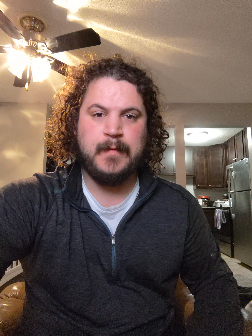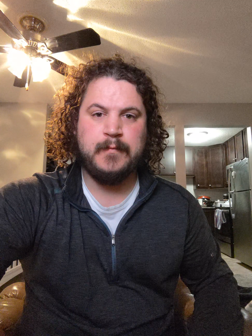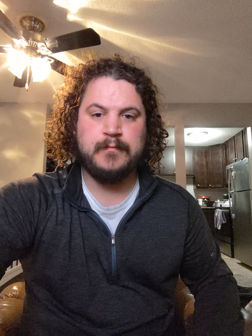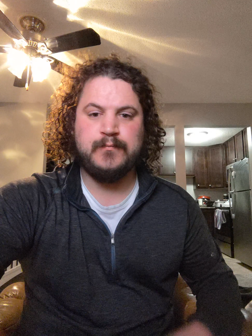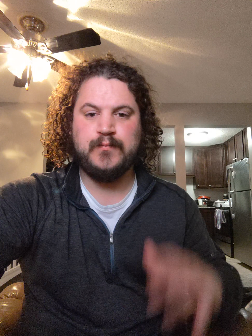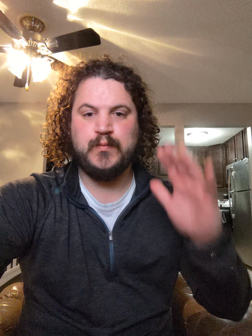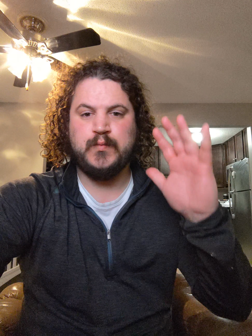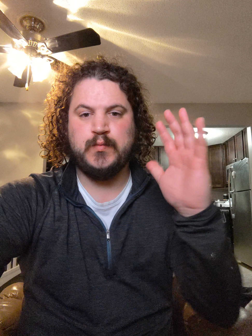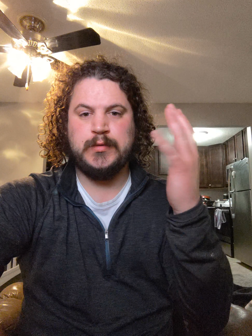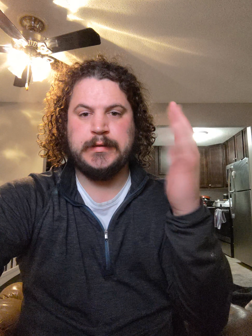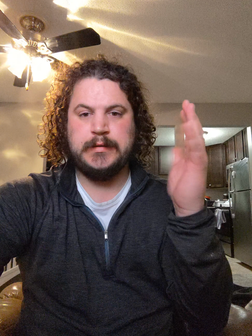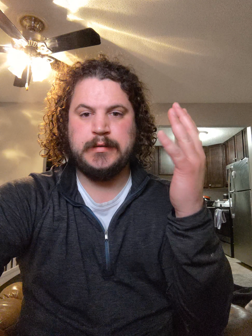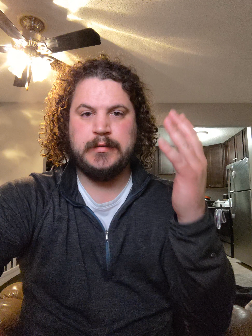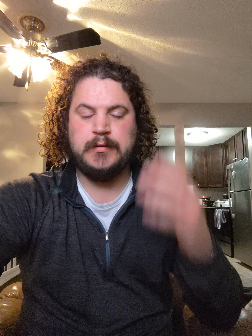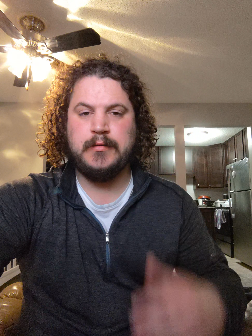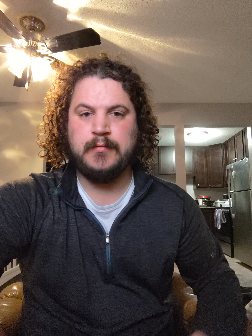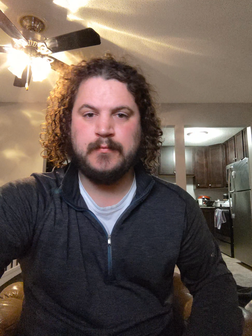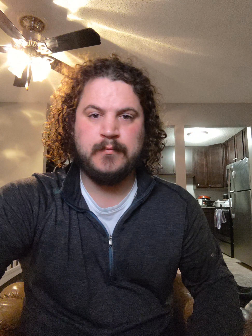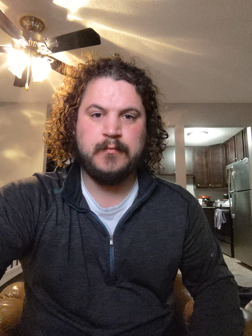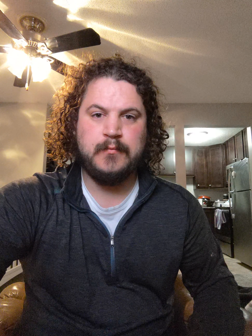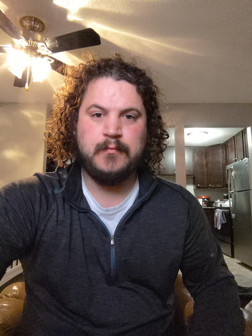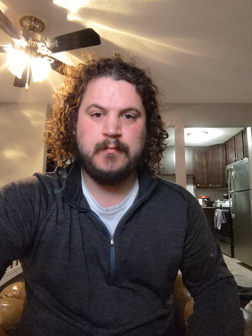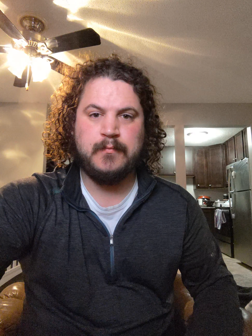tree